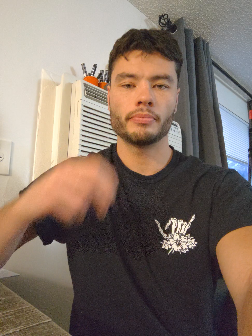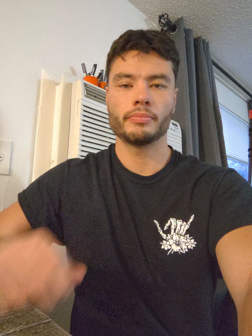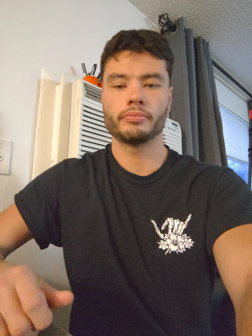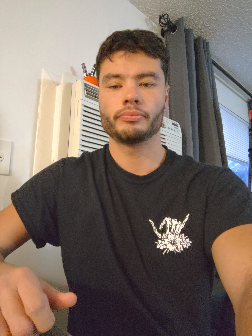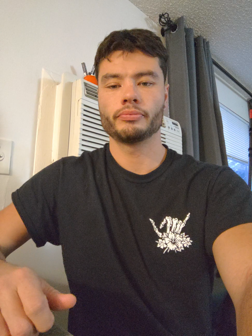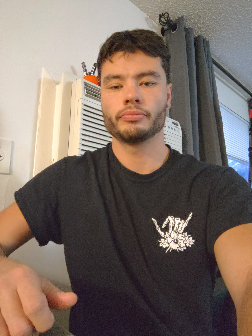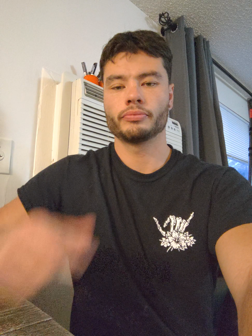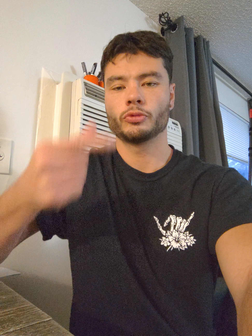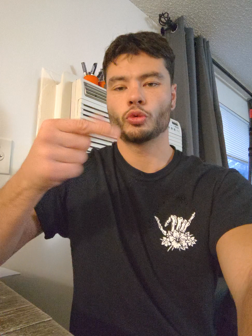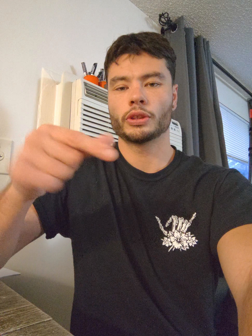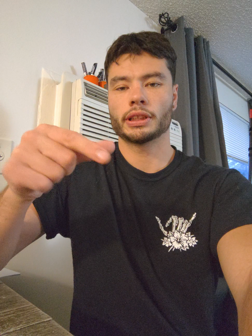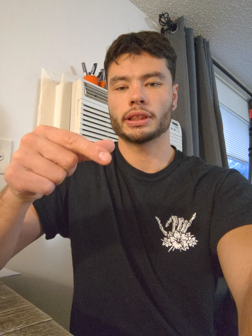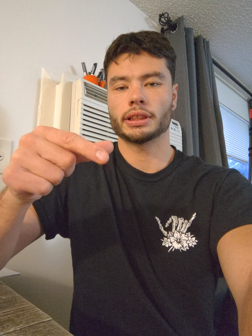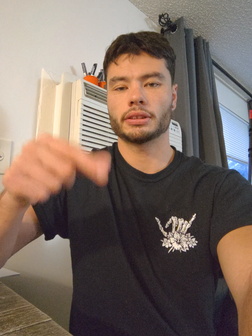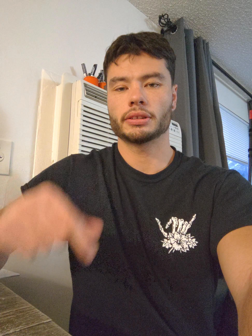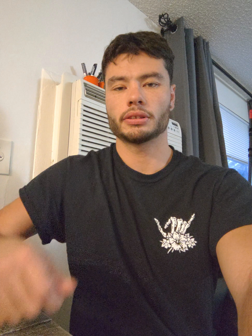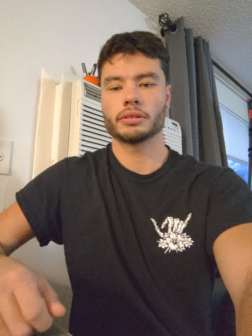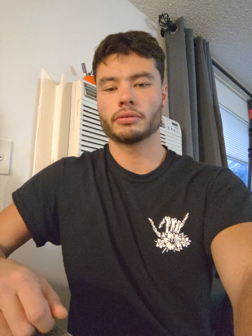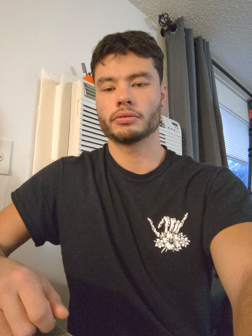green